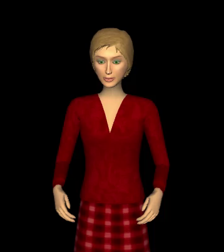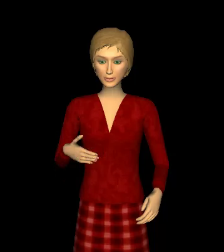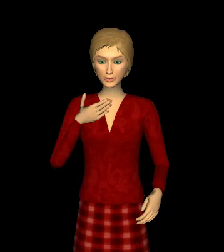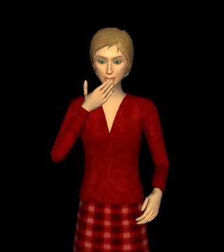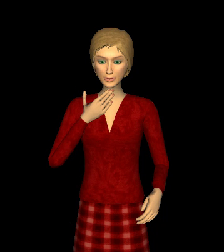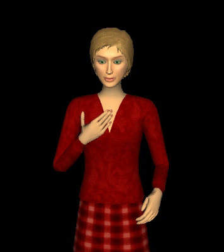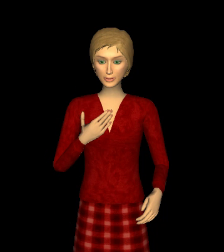شكرا